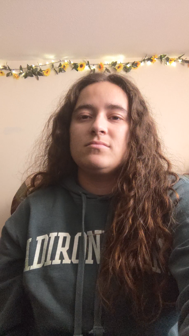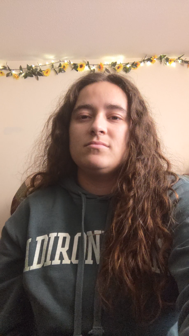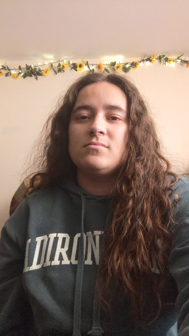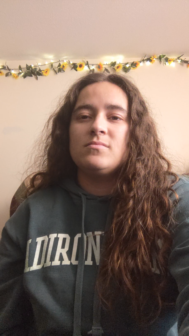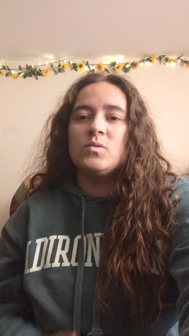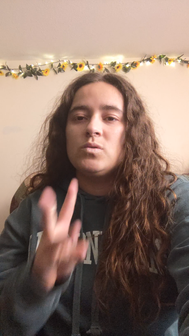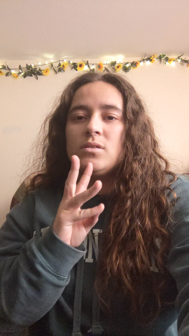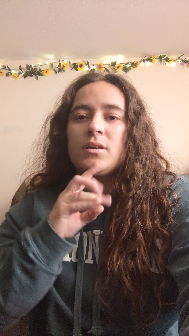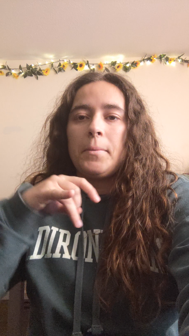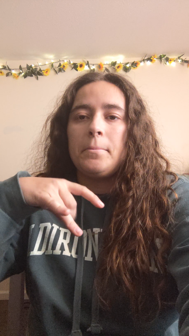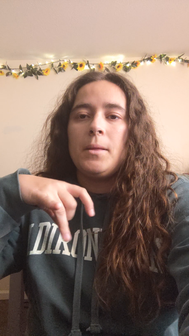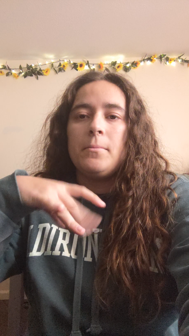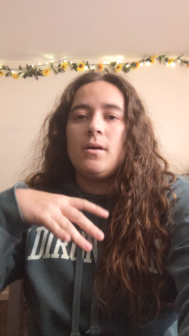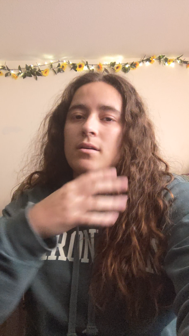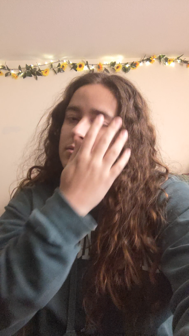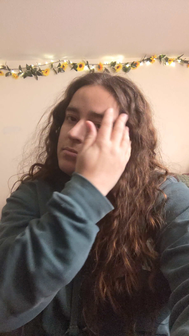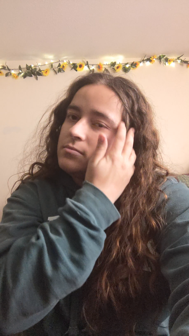melon